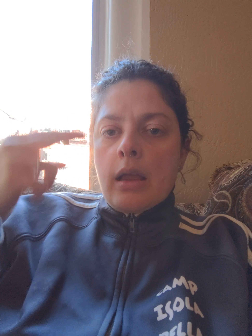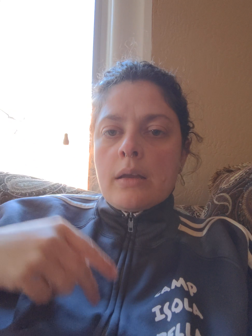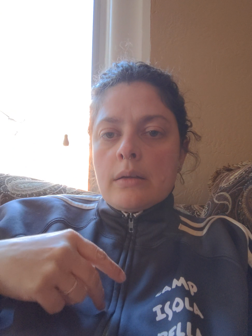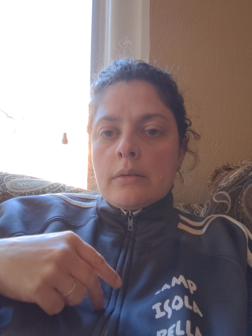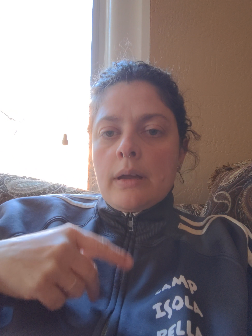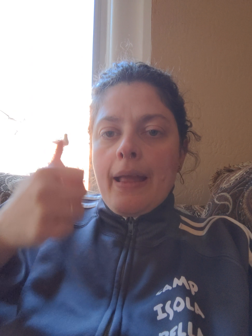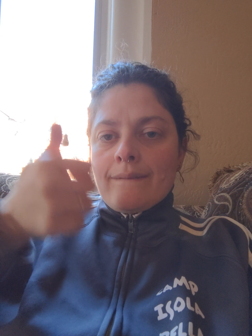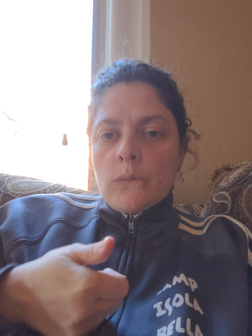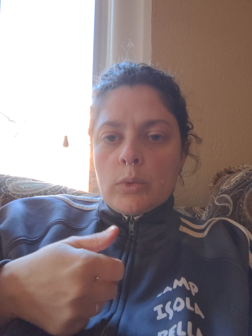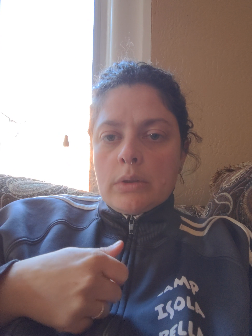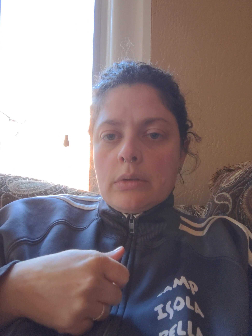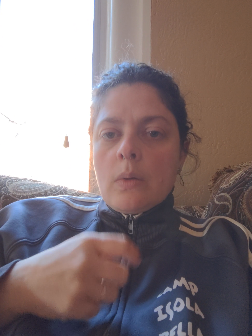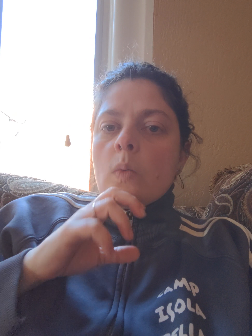every